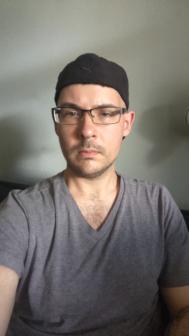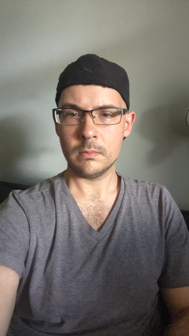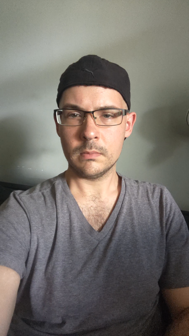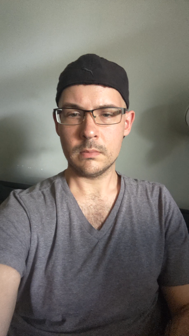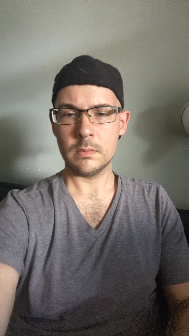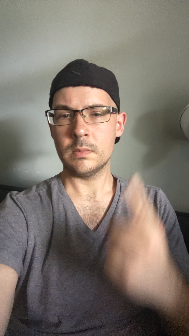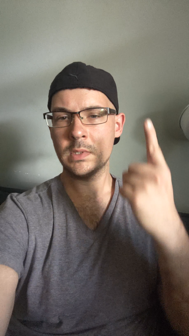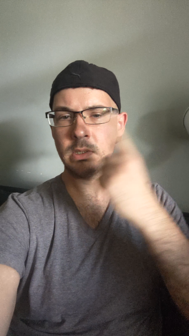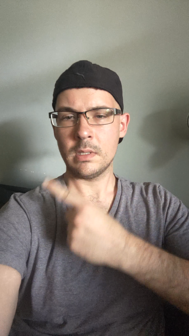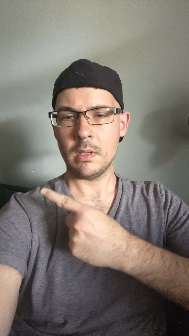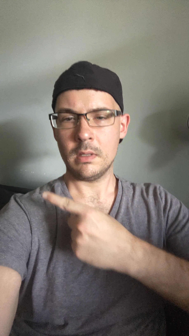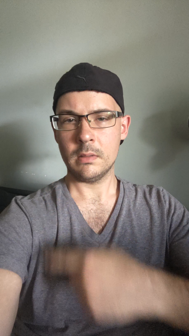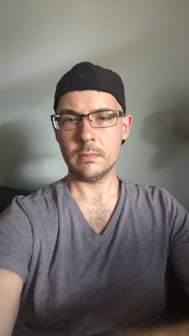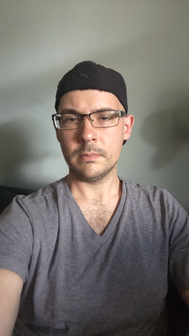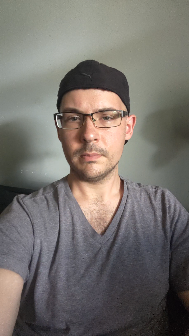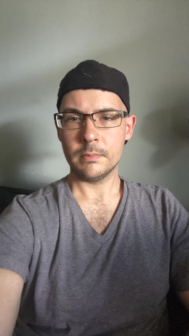day